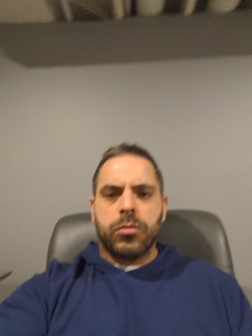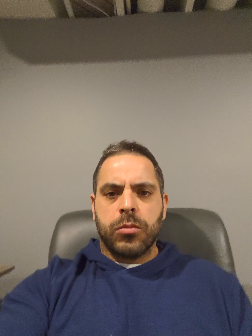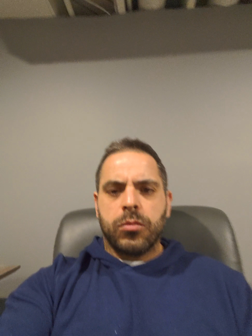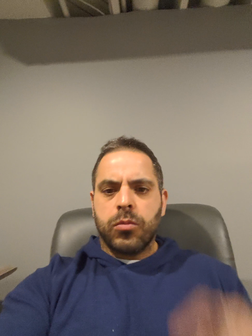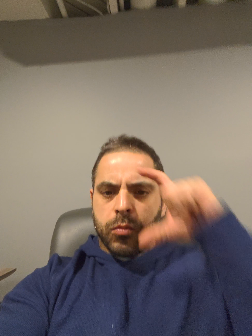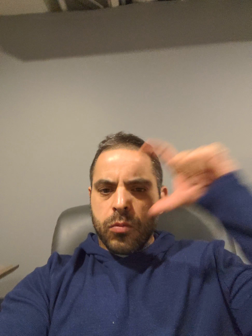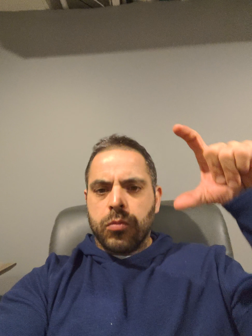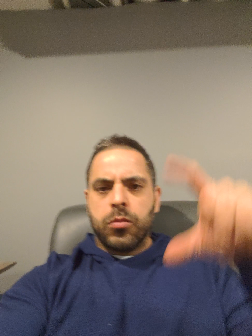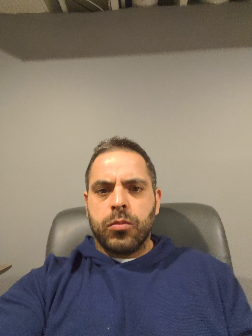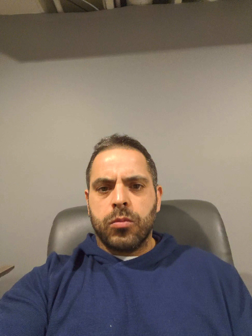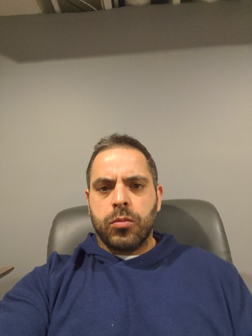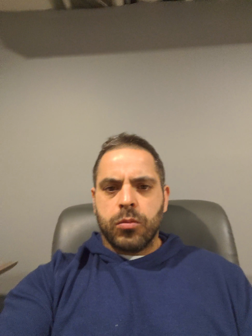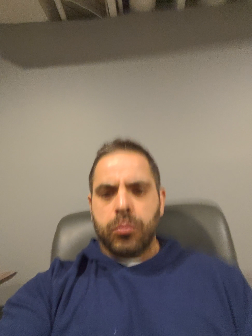moon